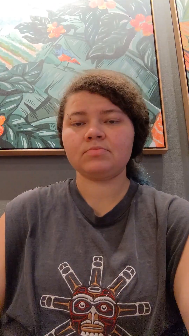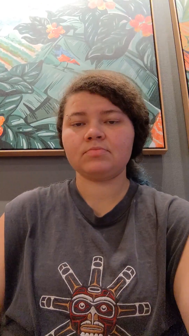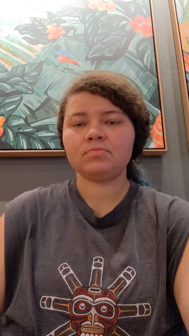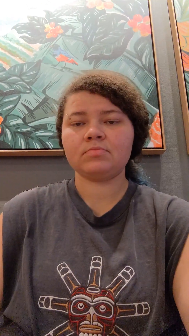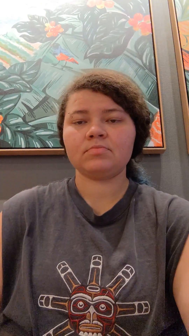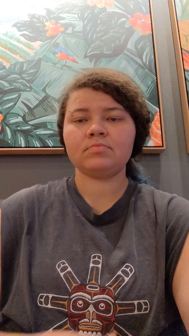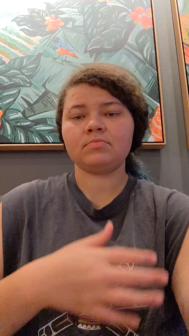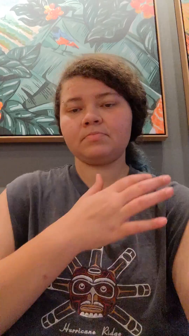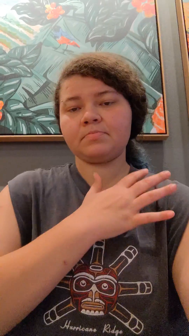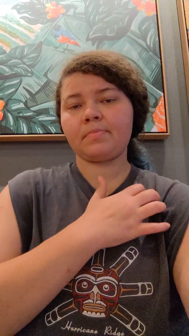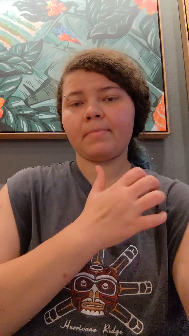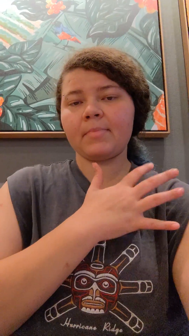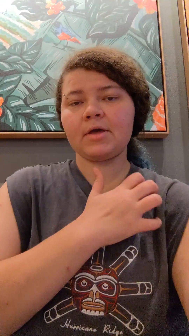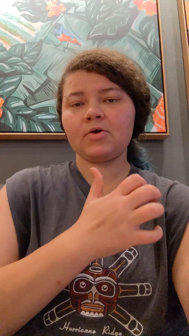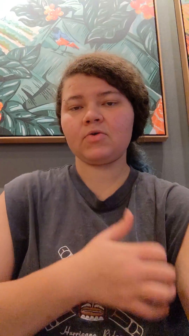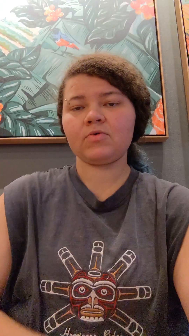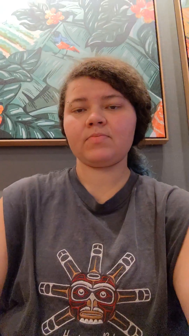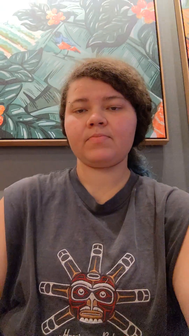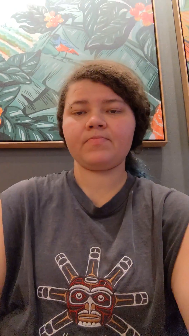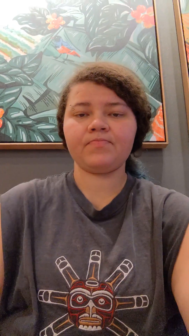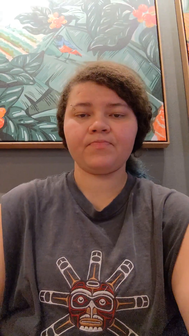bear